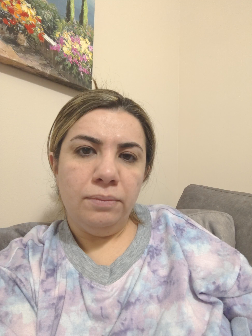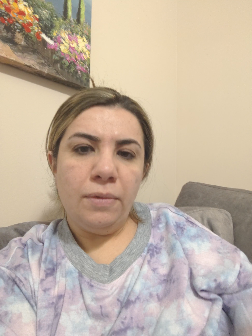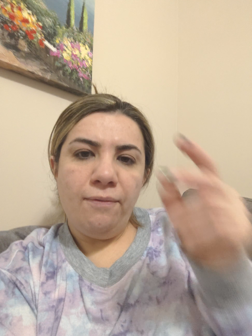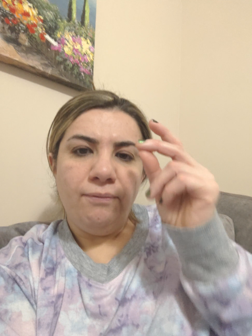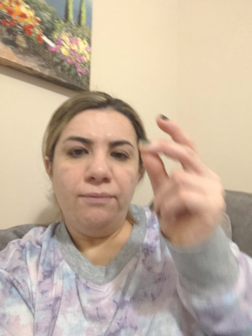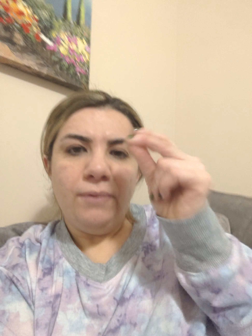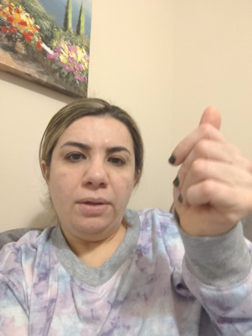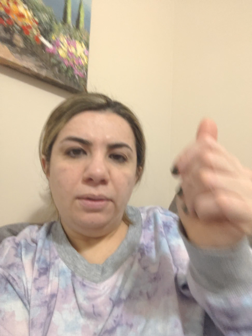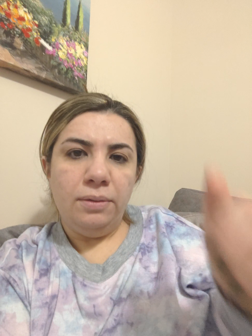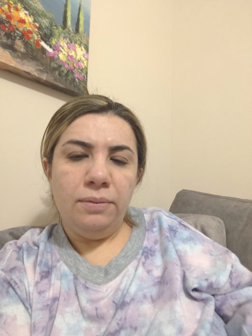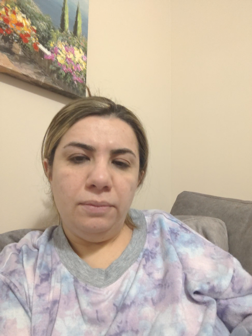fast